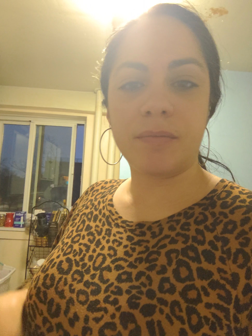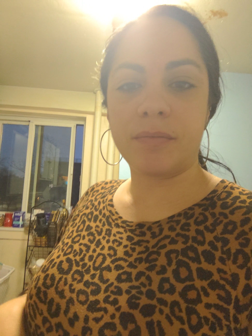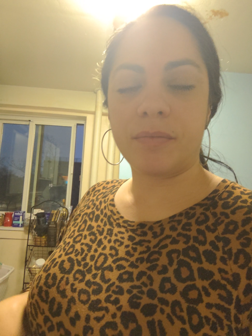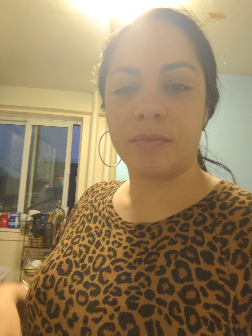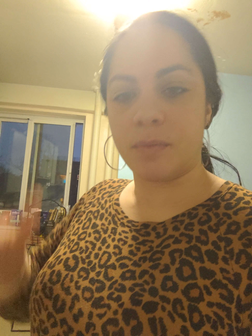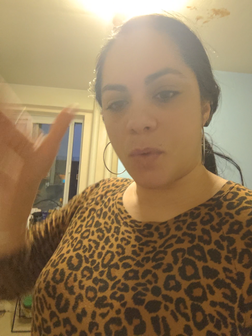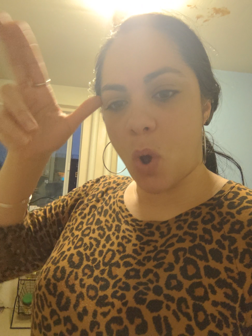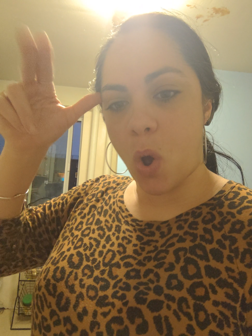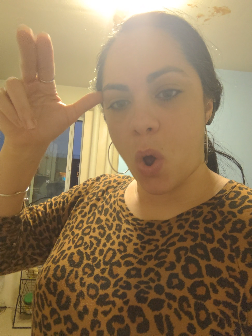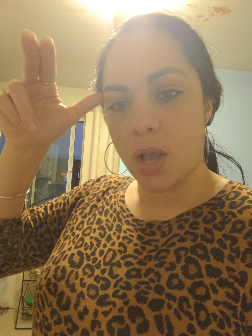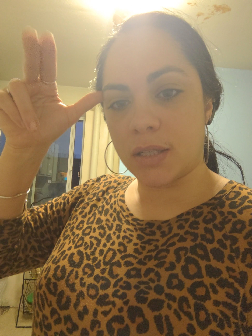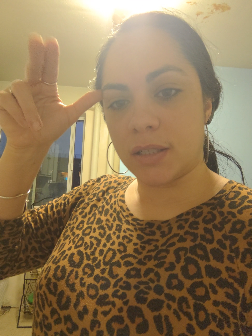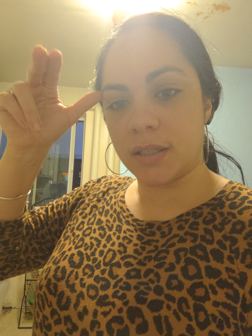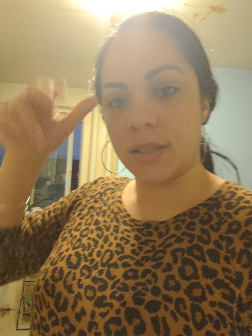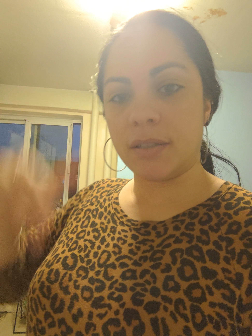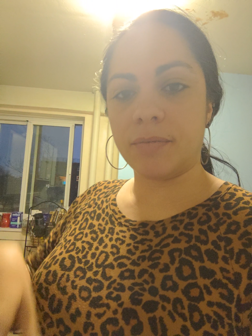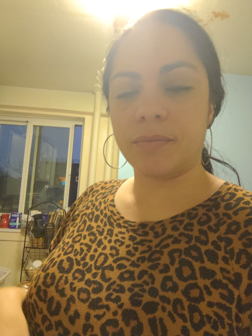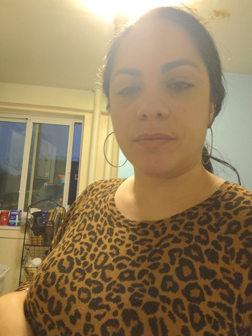horse